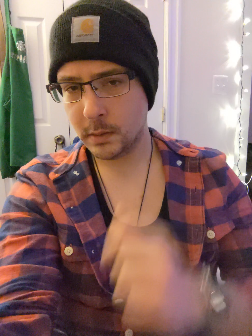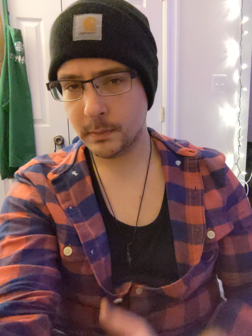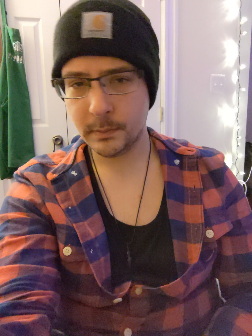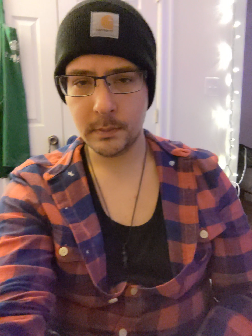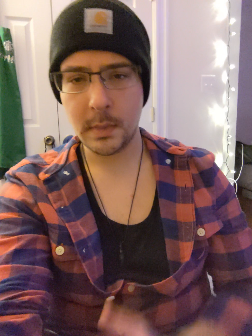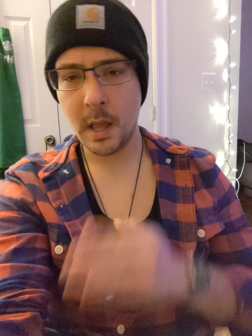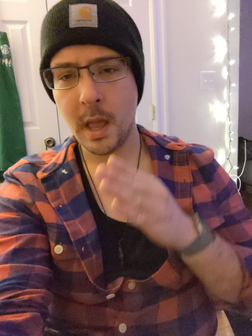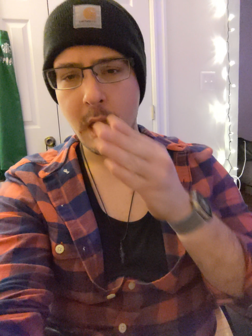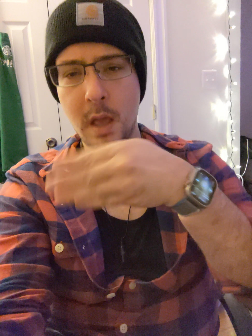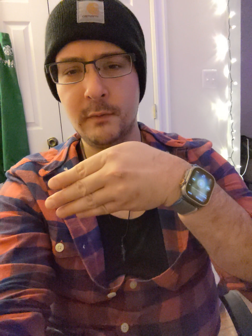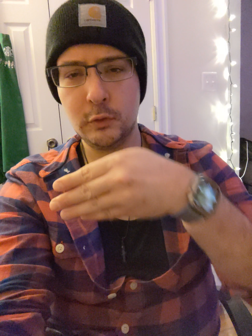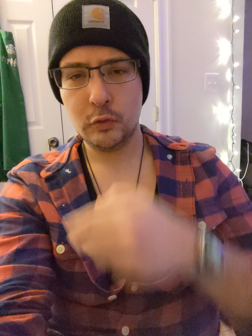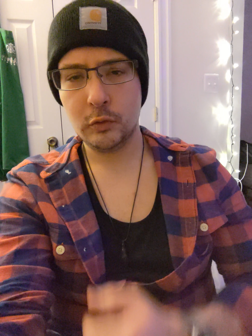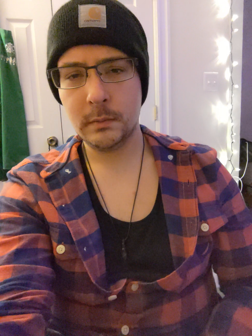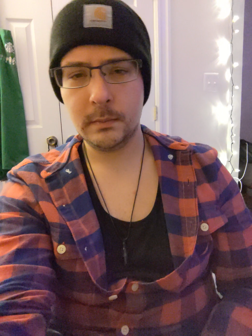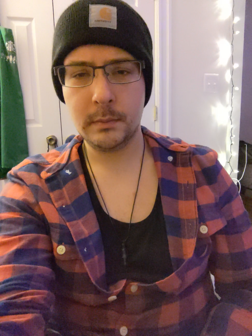after